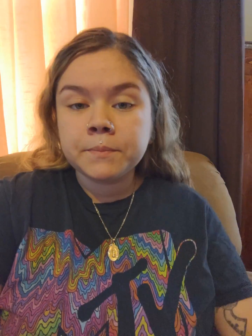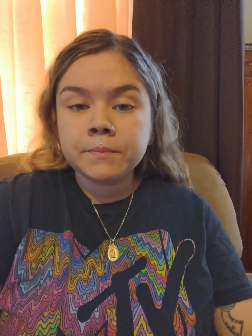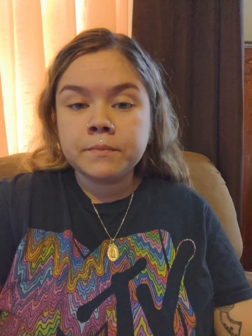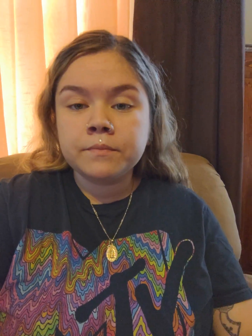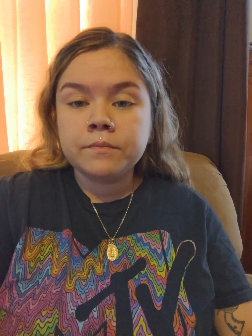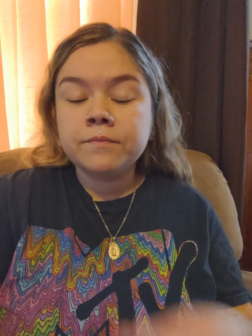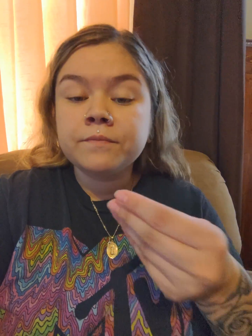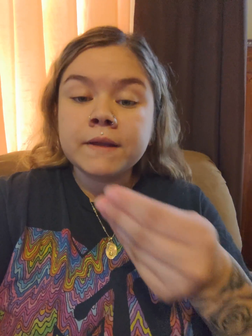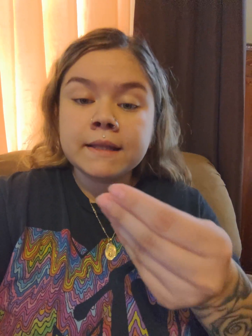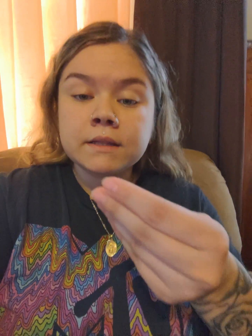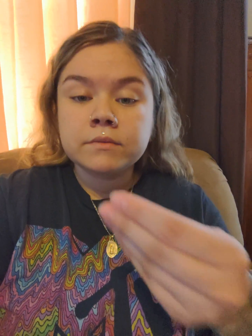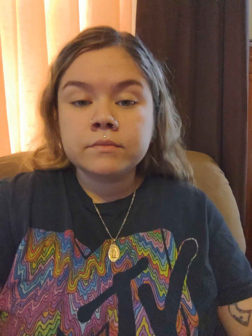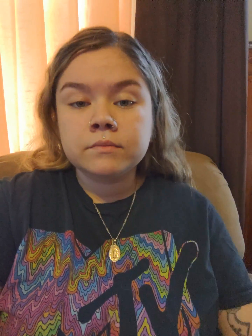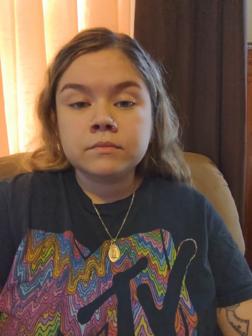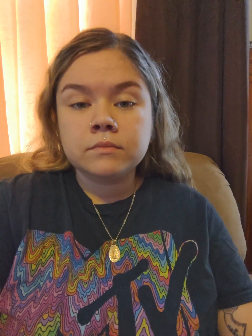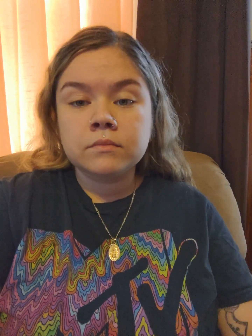feed